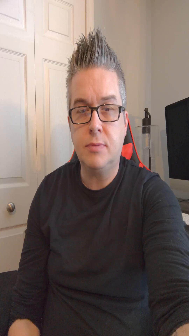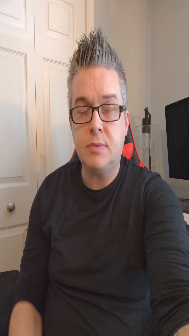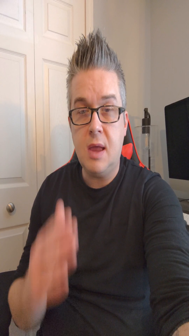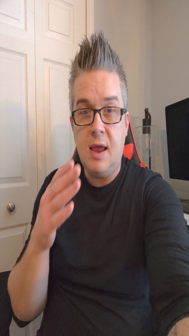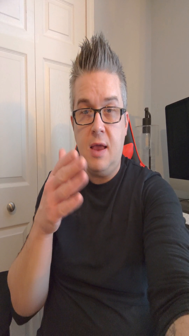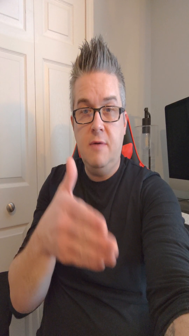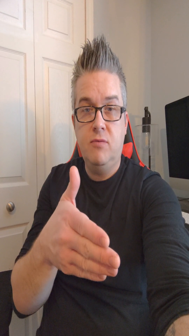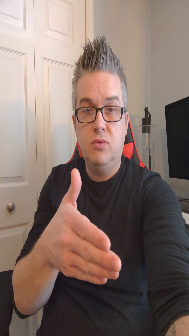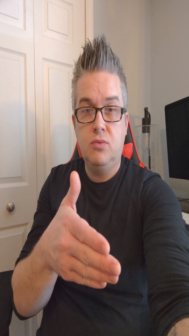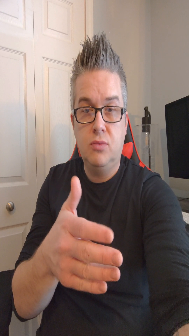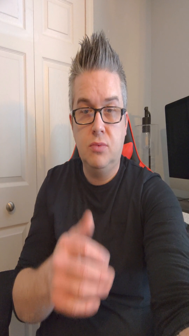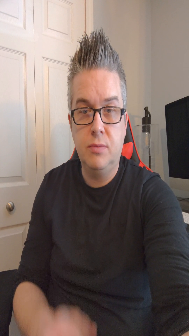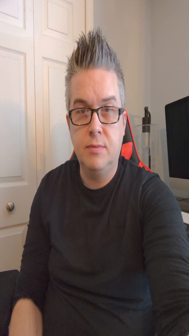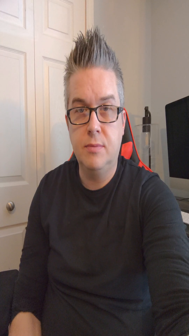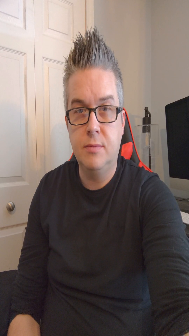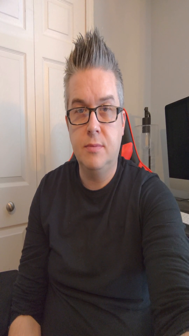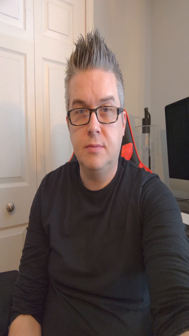after